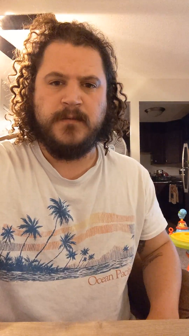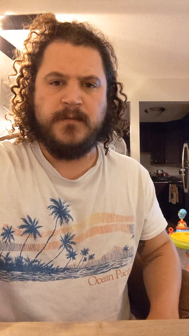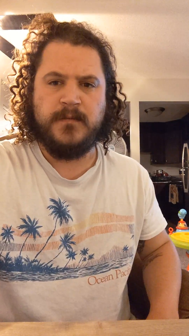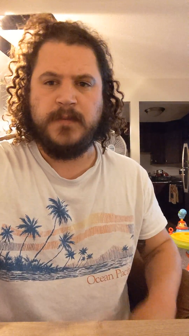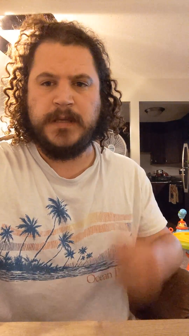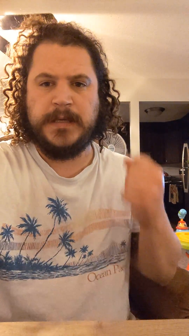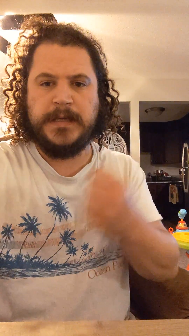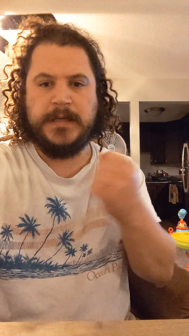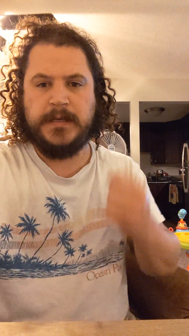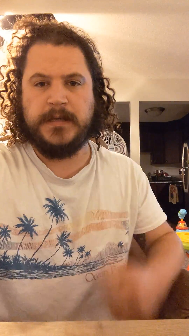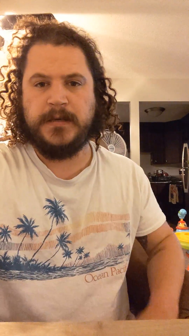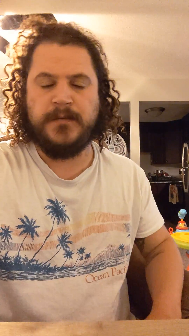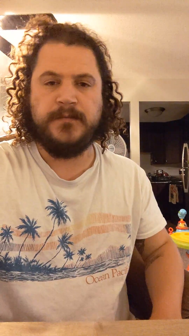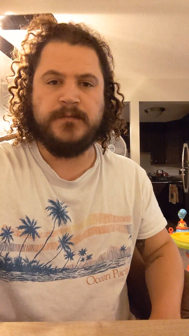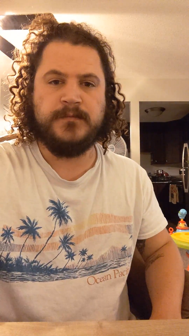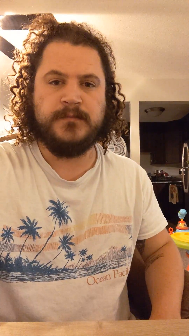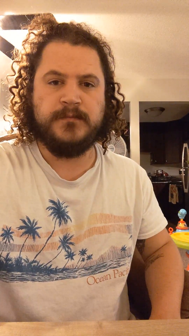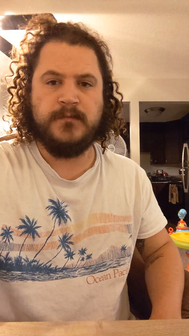hit